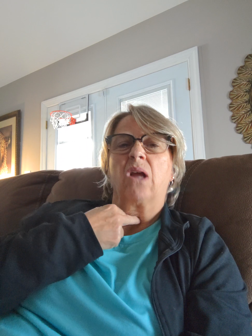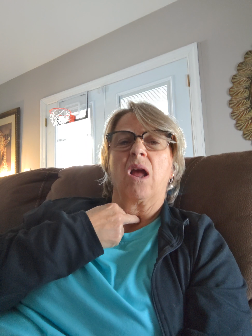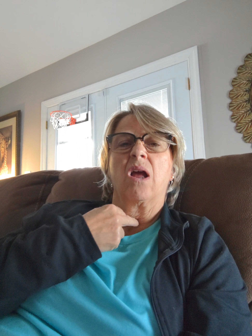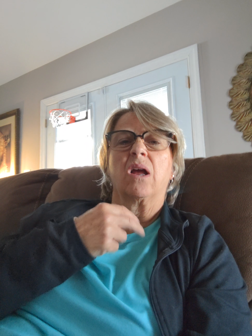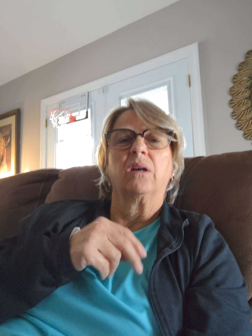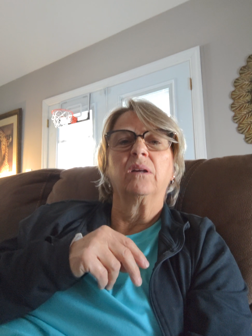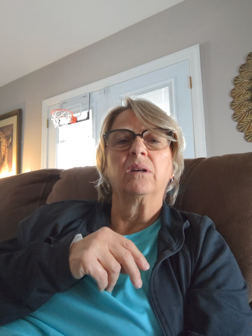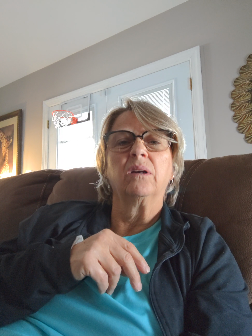stuck